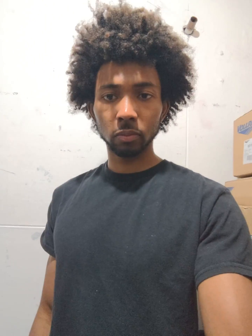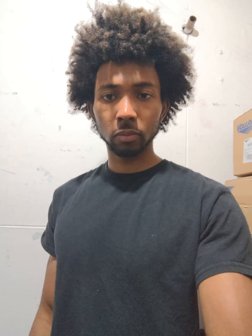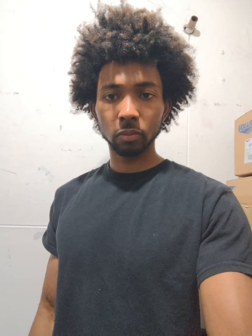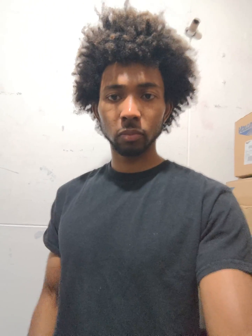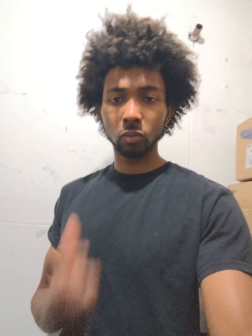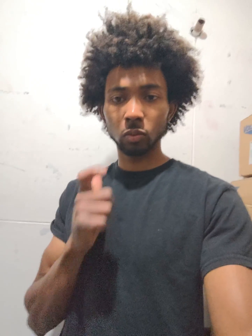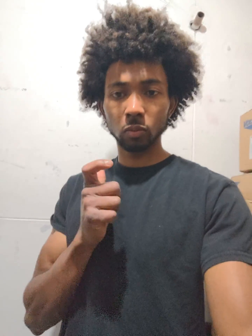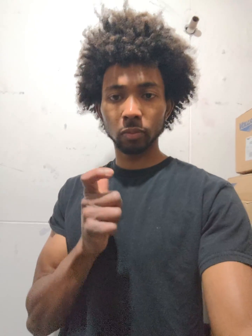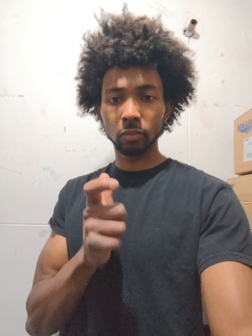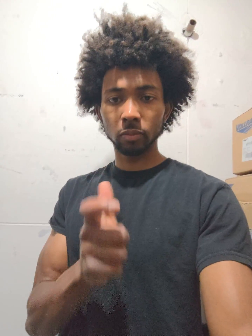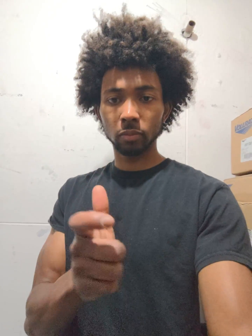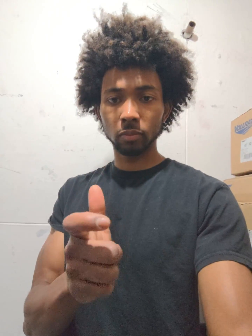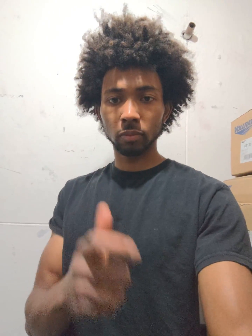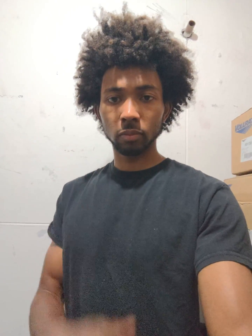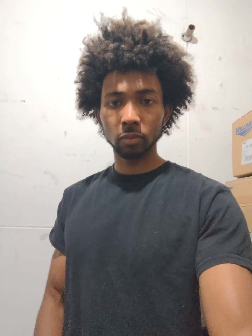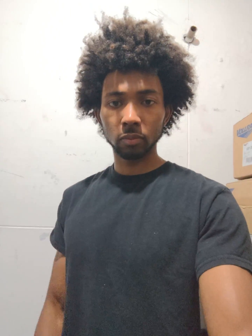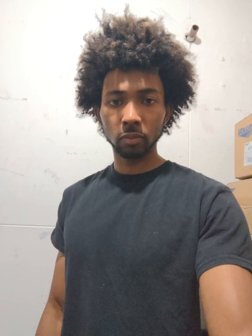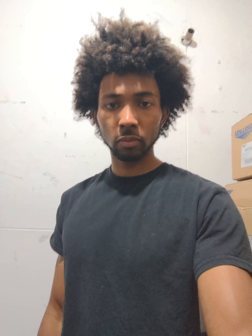run